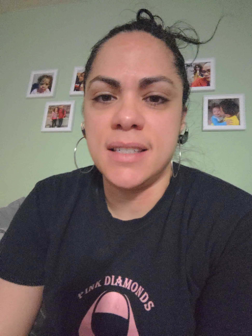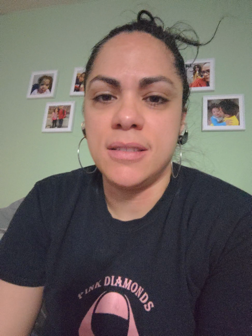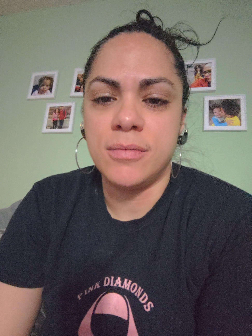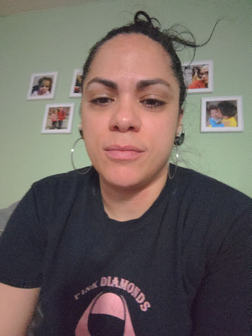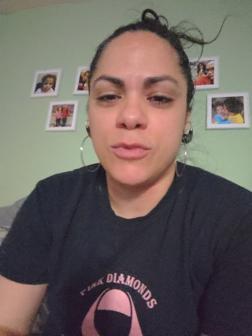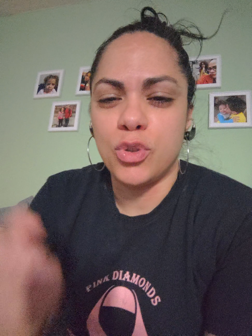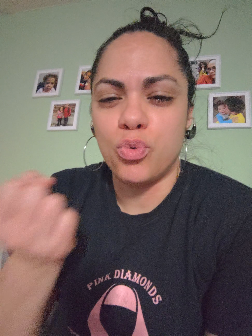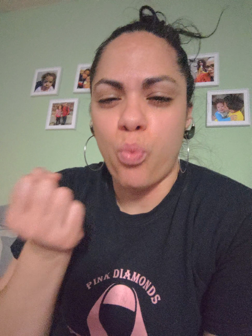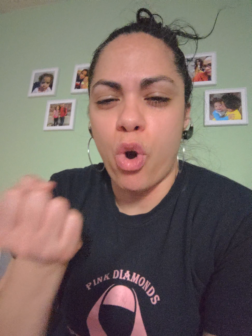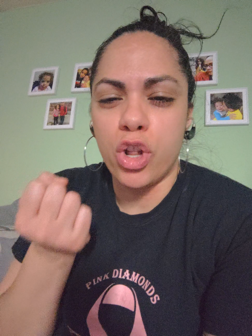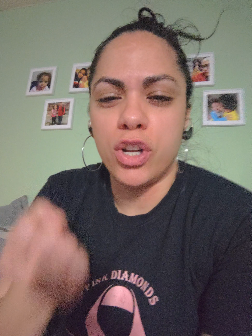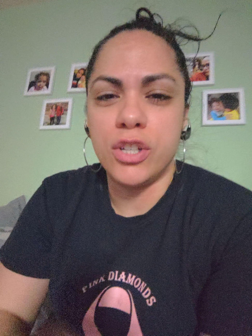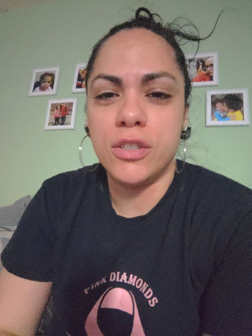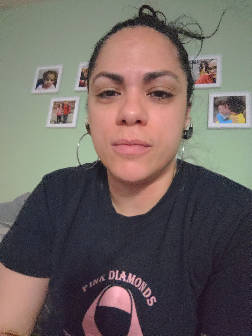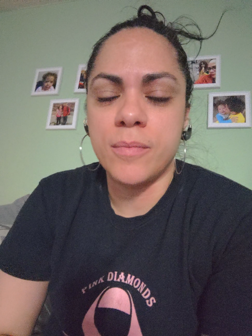drawer